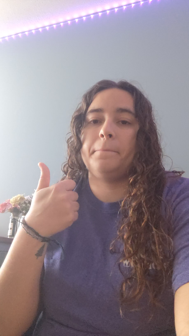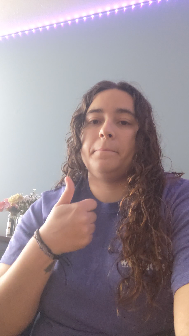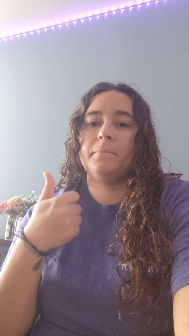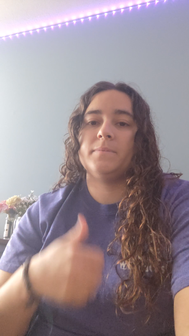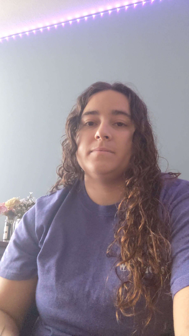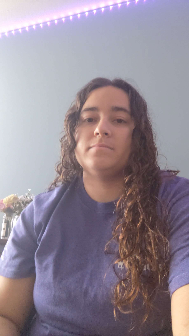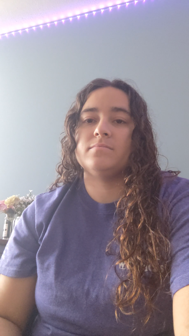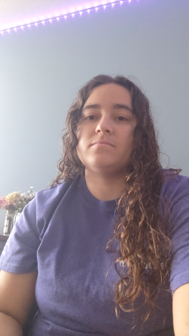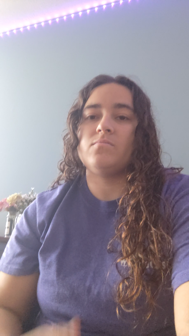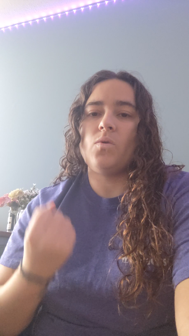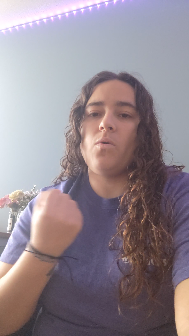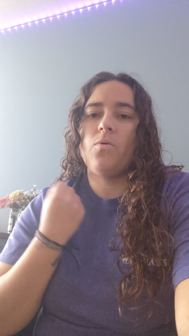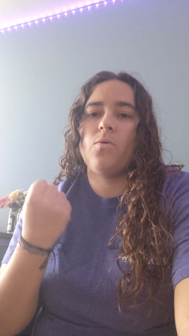hold